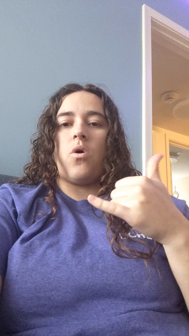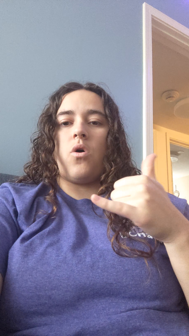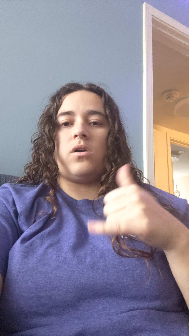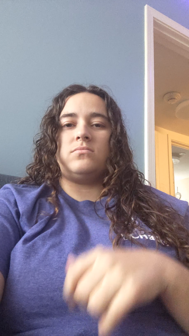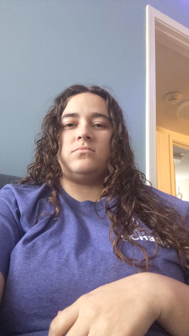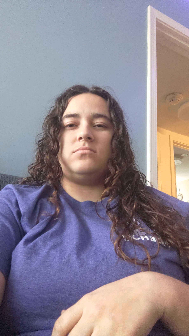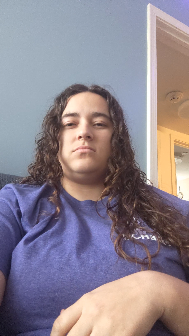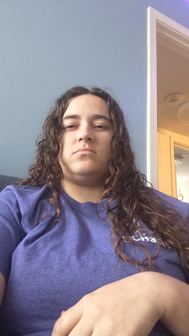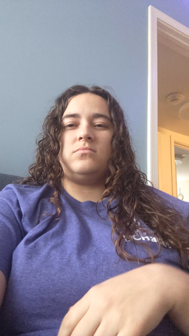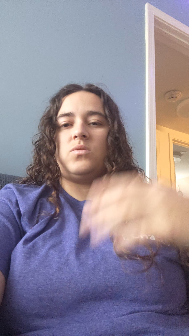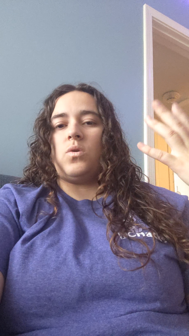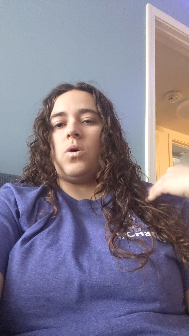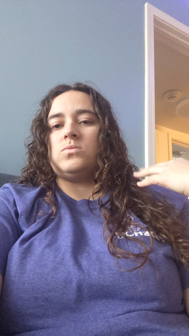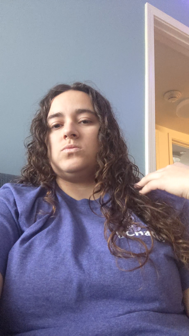shoulder